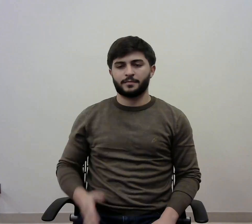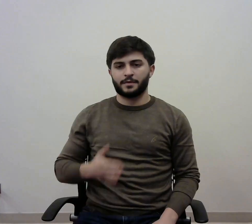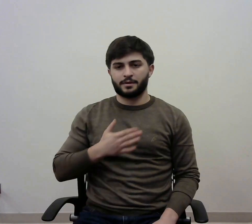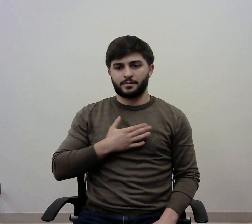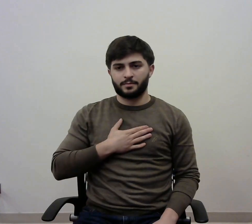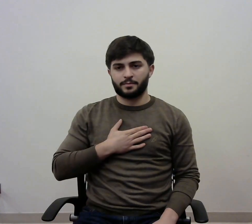mən